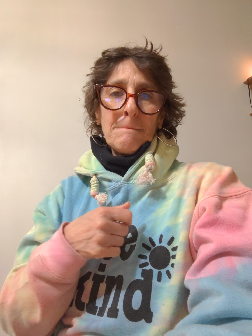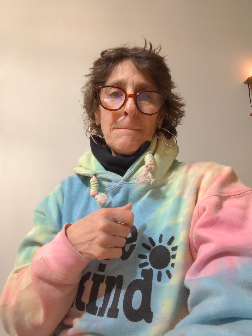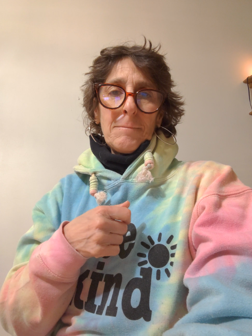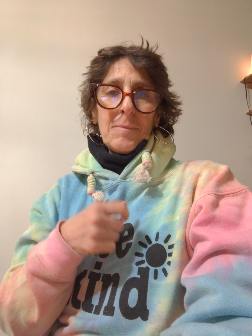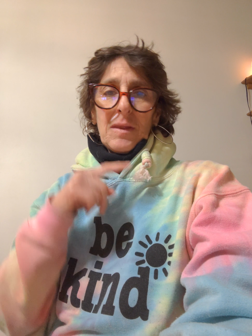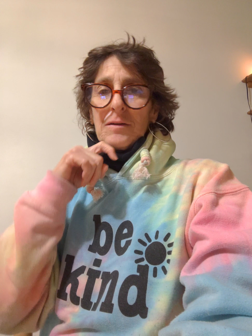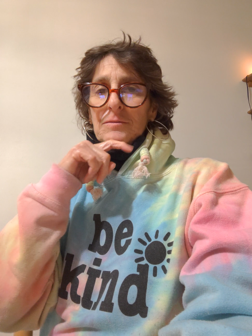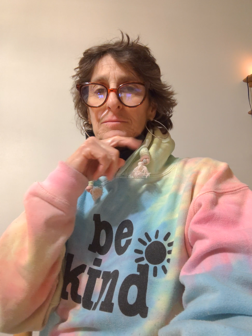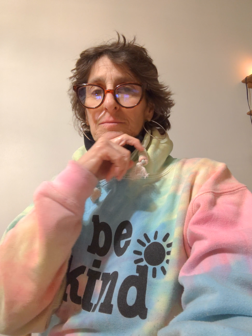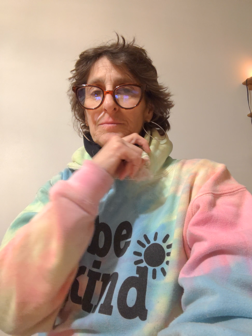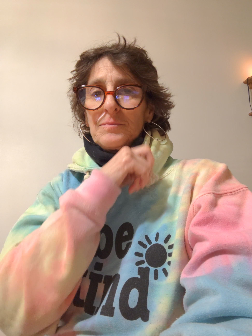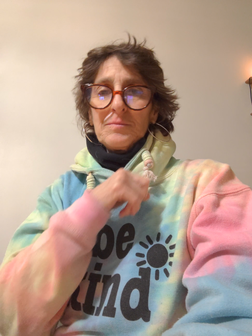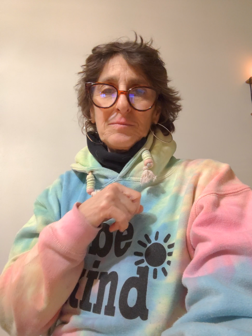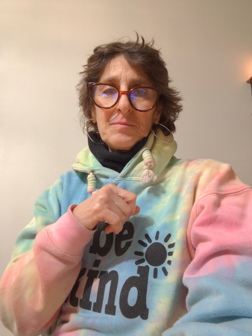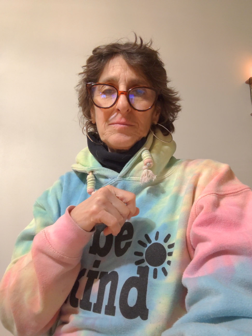cereal